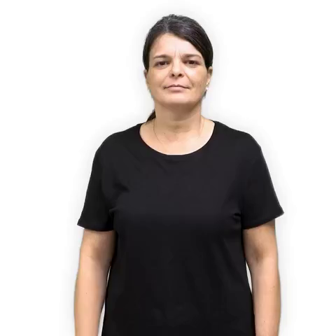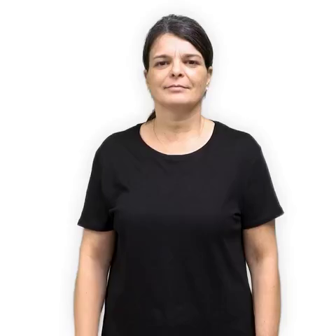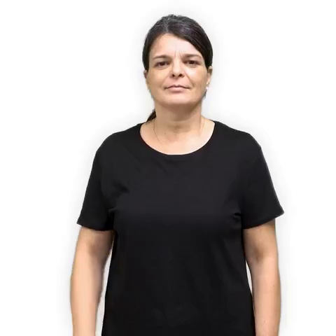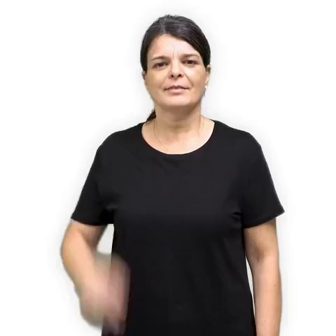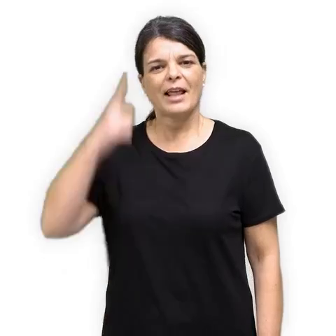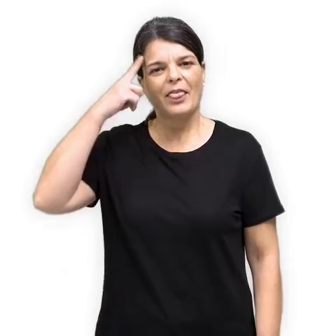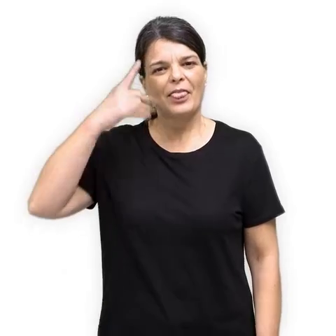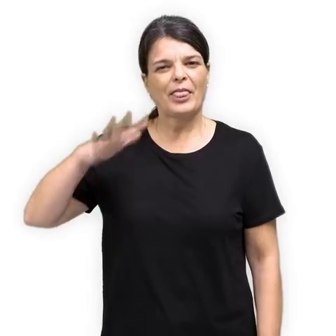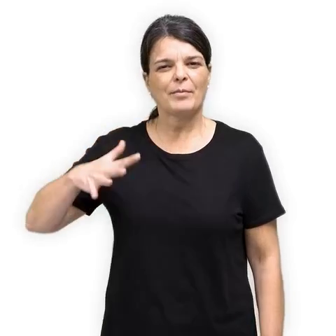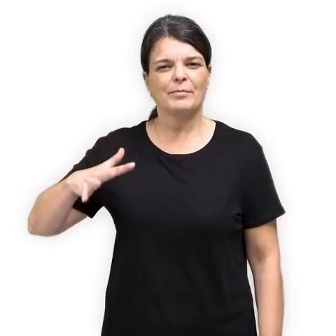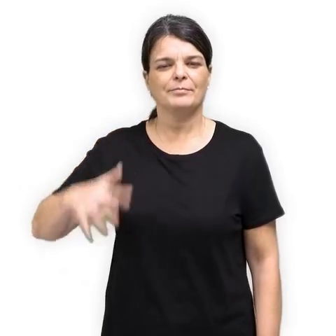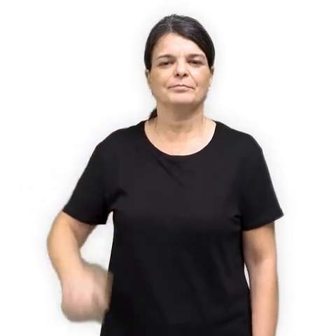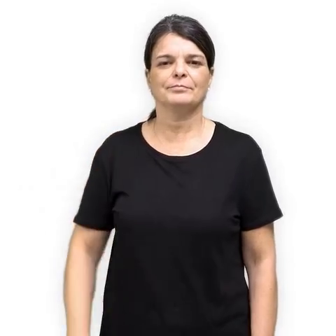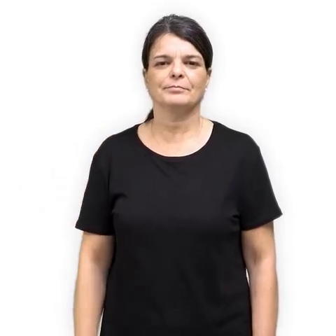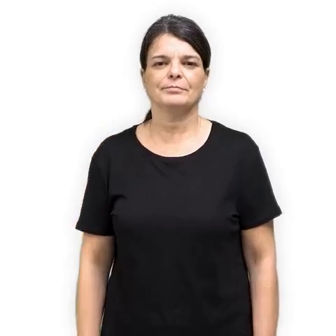mente demencia